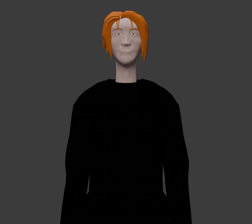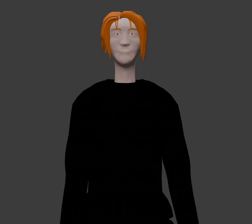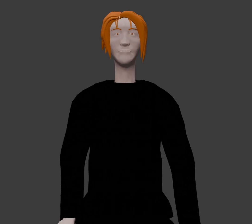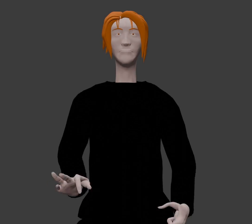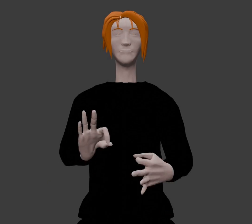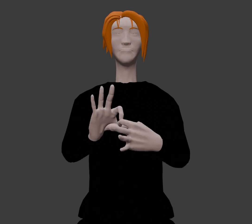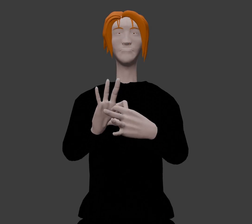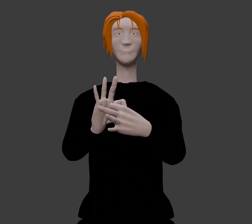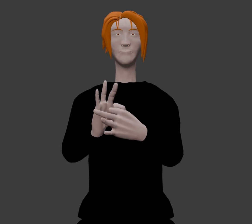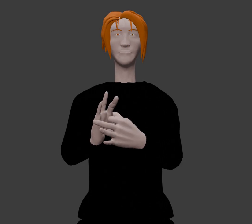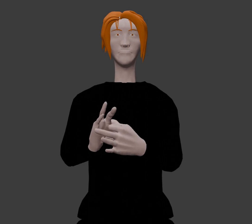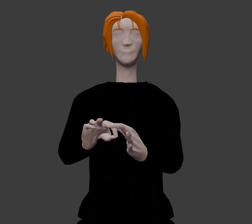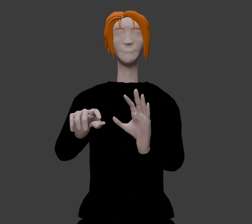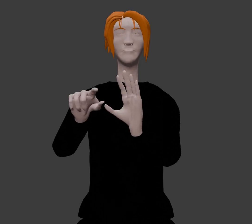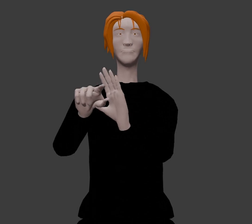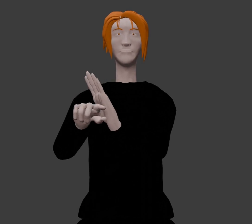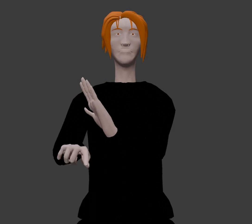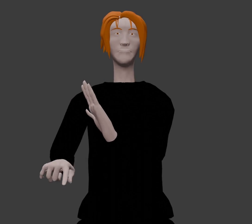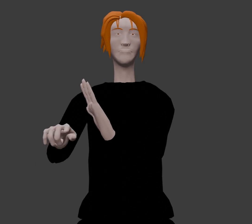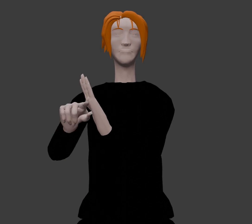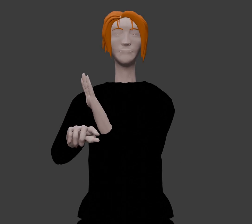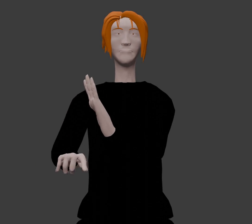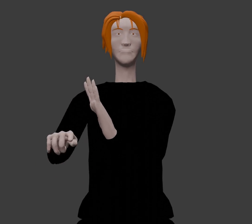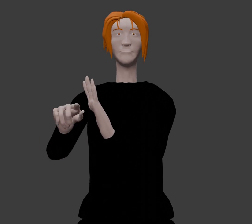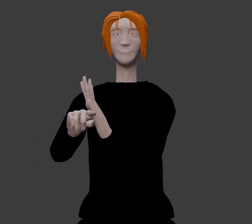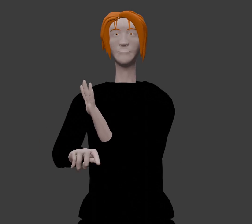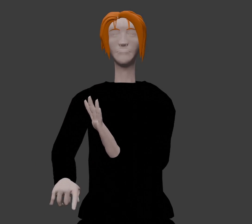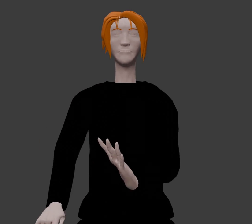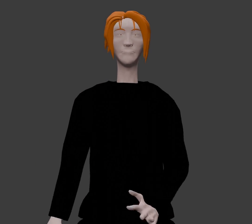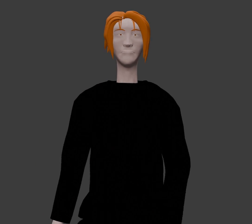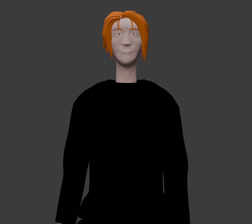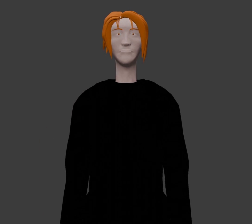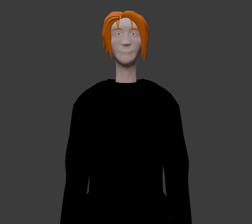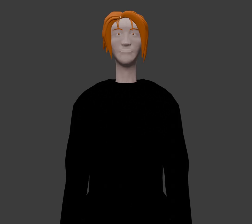Backbiting